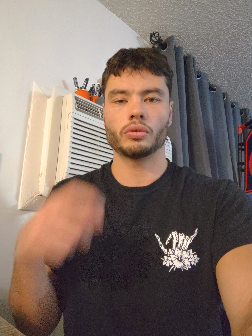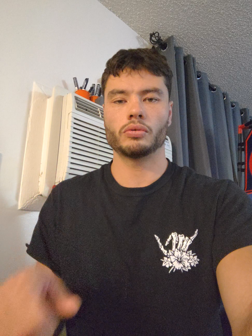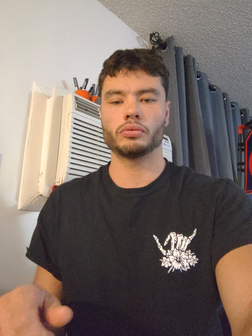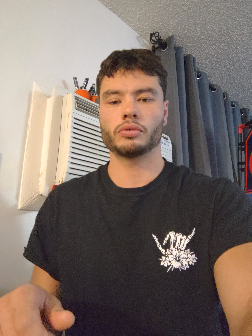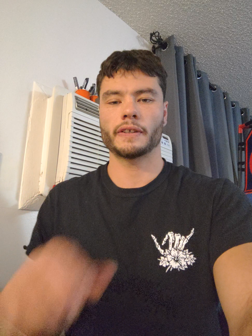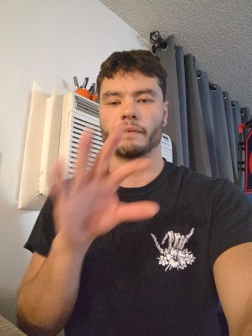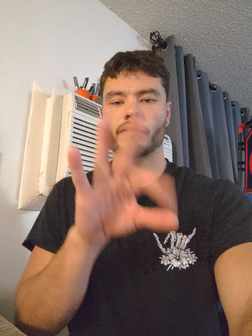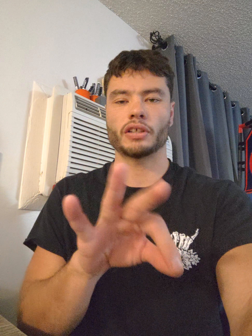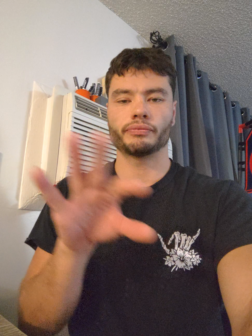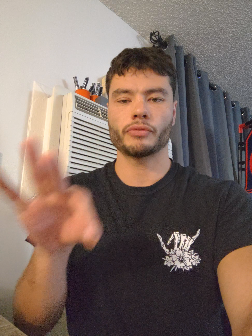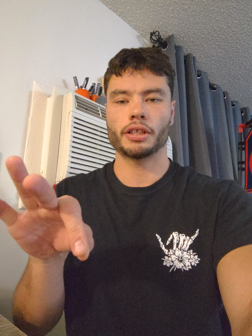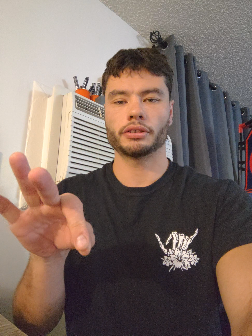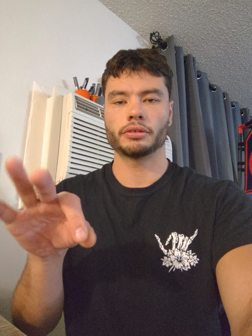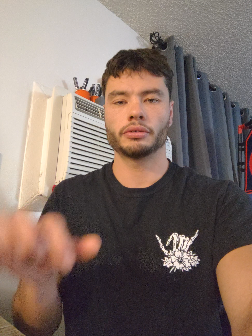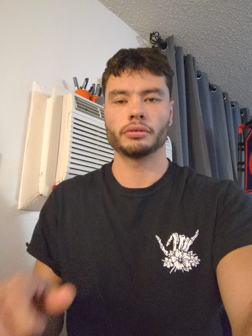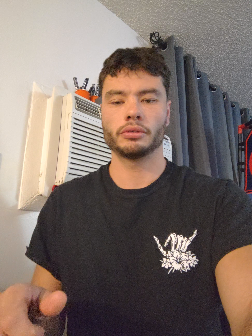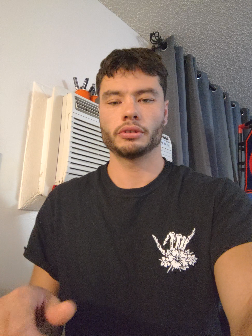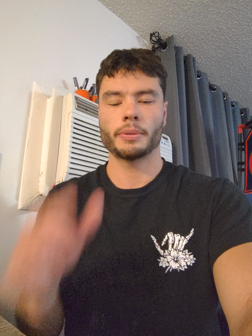french fries